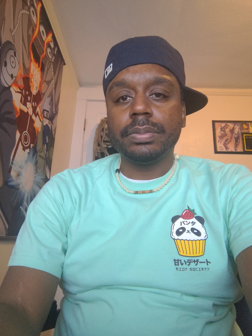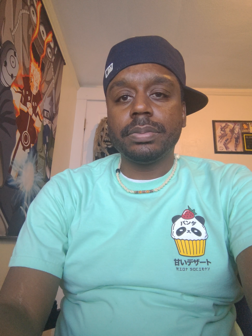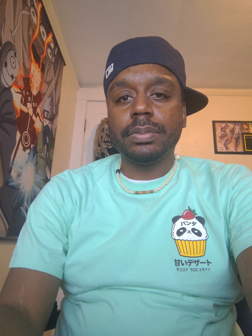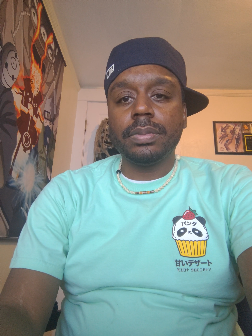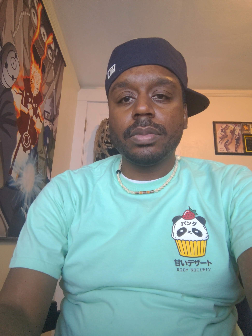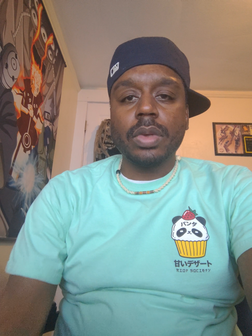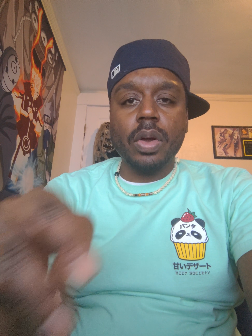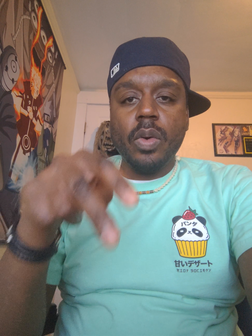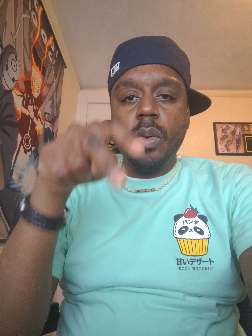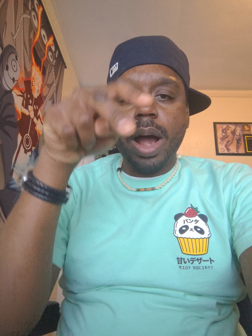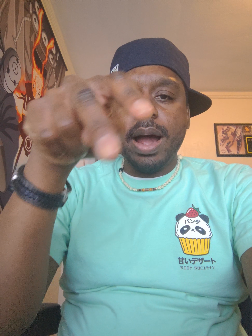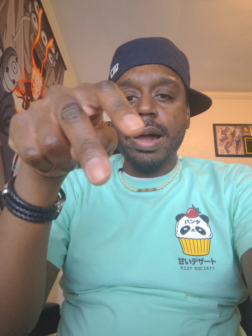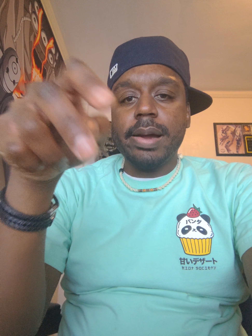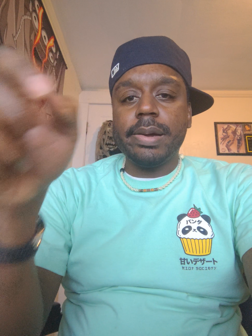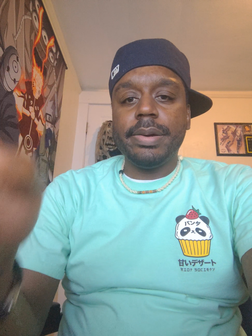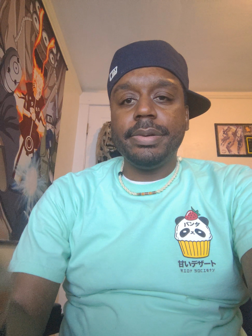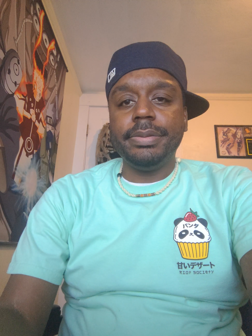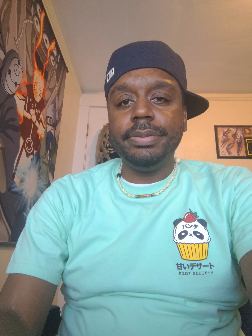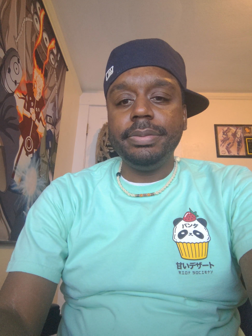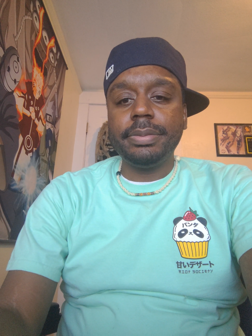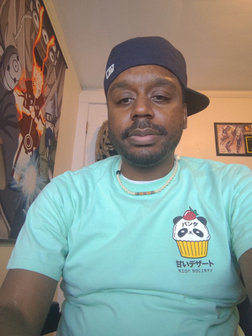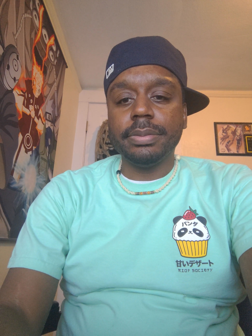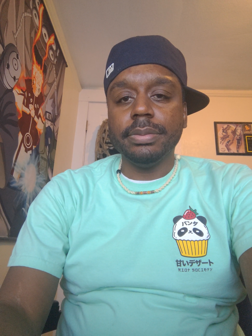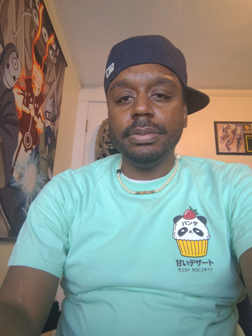ride